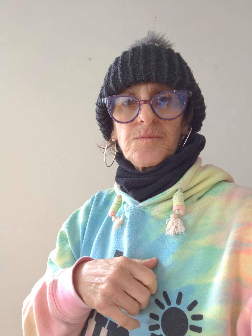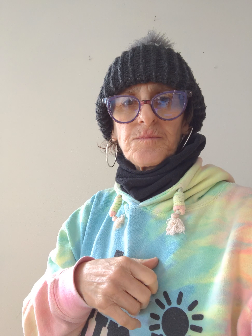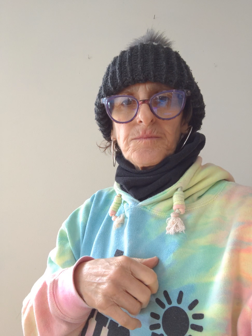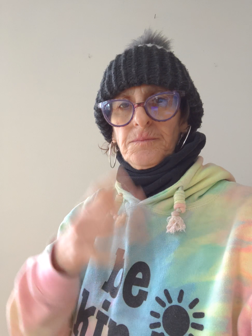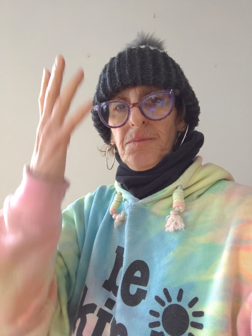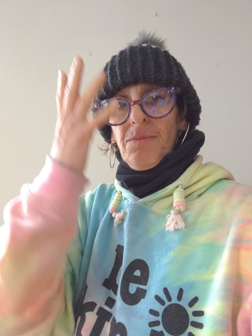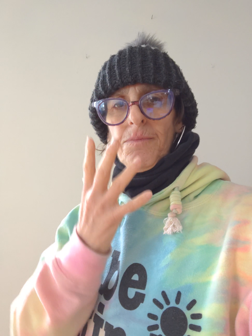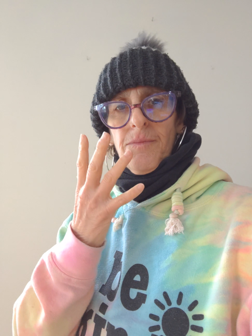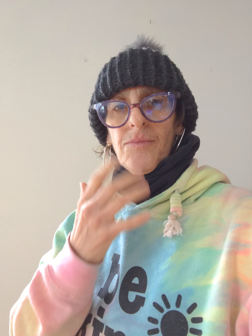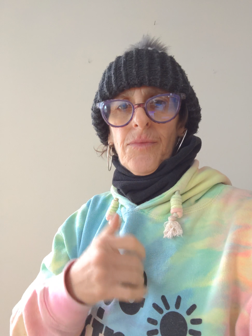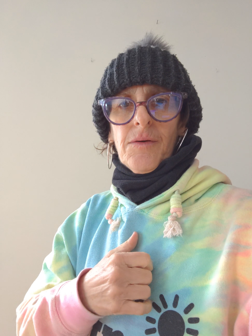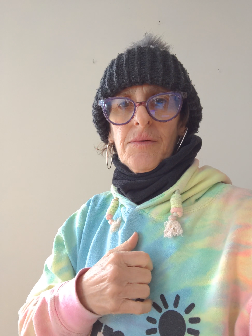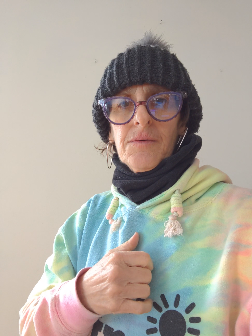sad